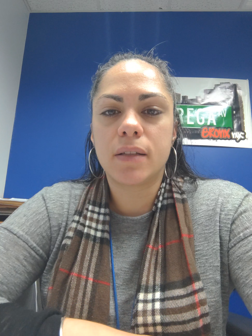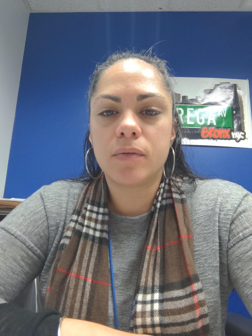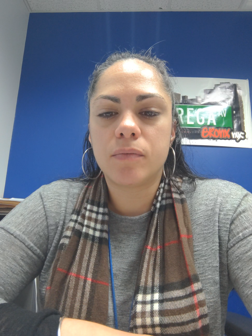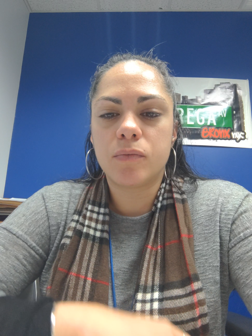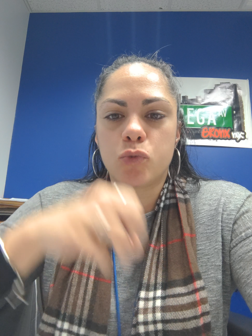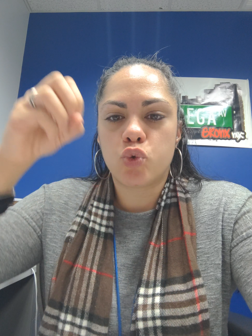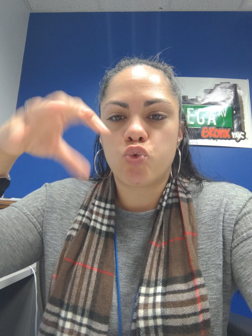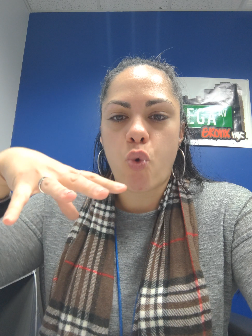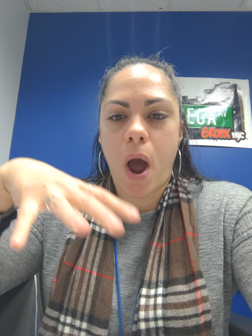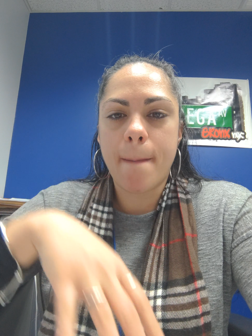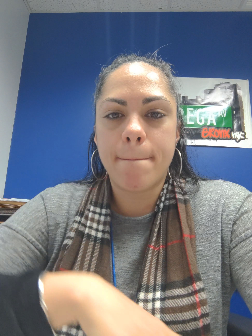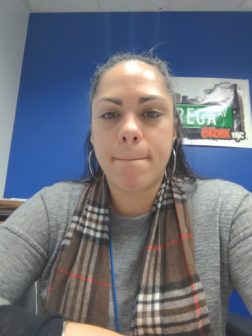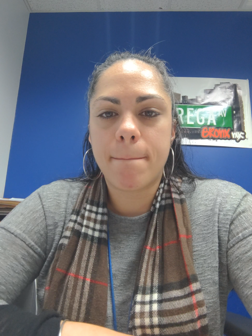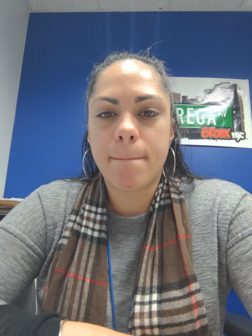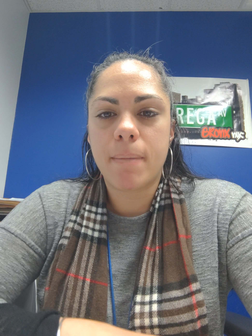drop